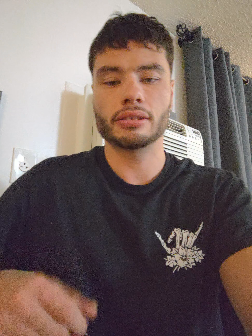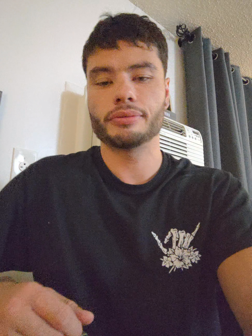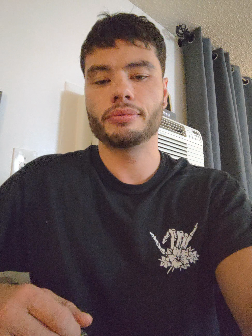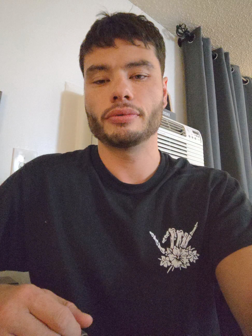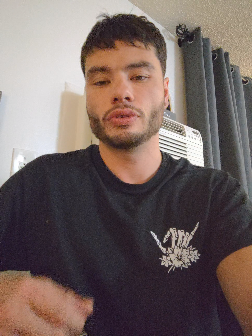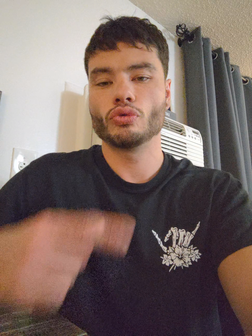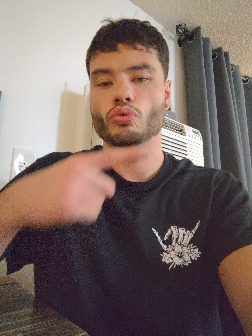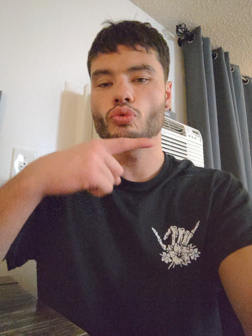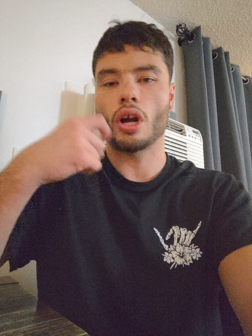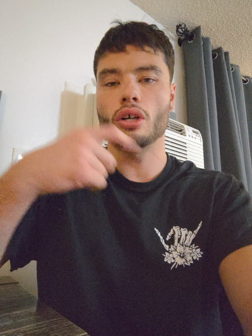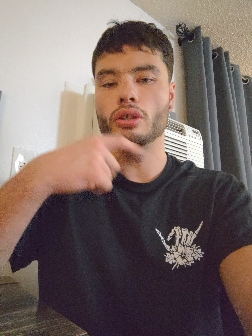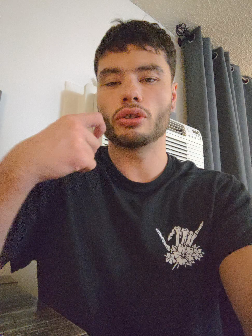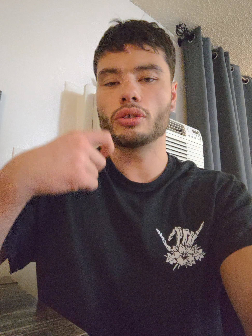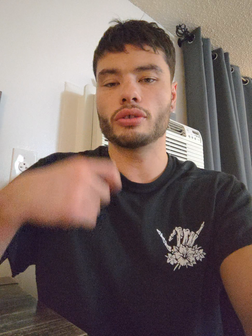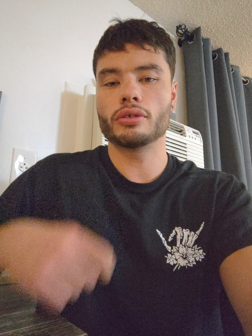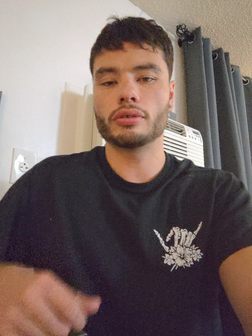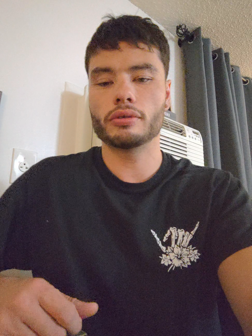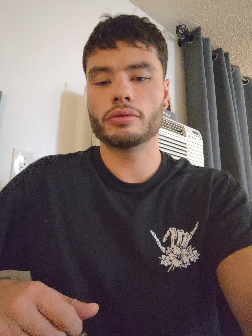dryer